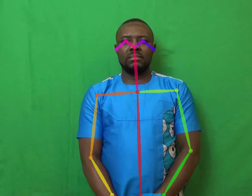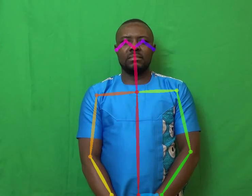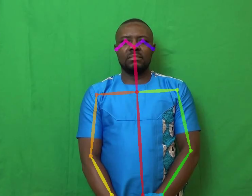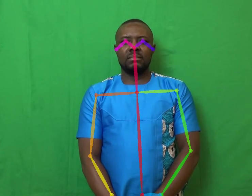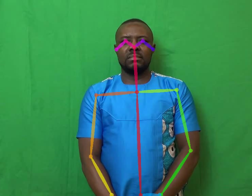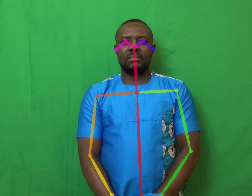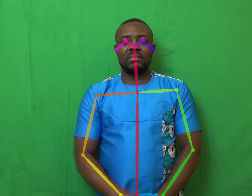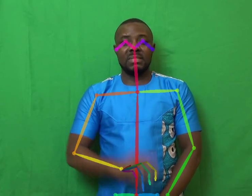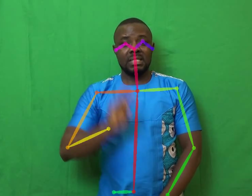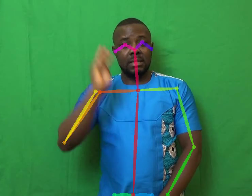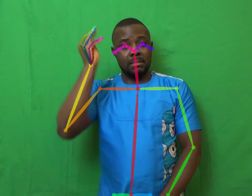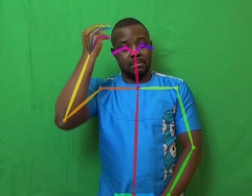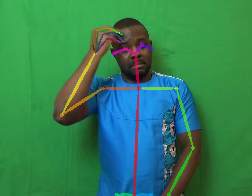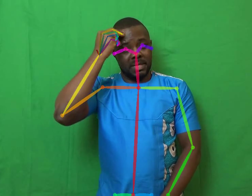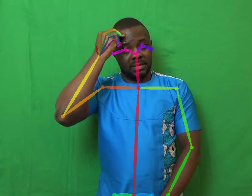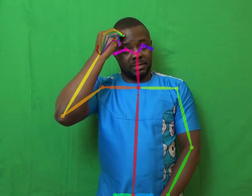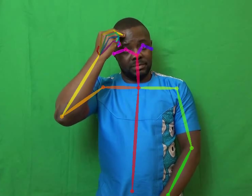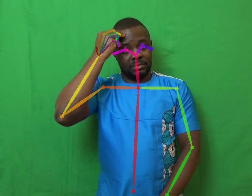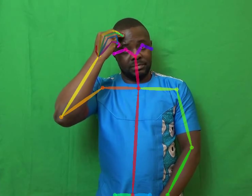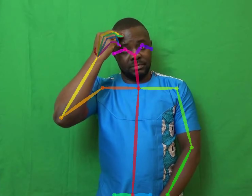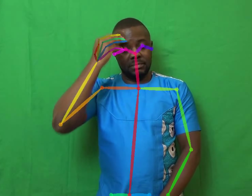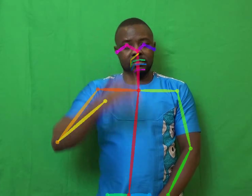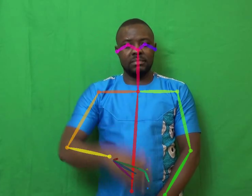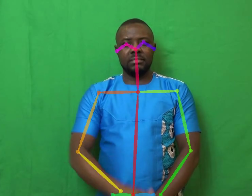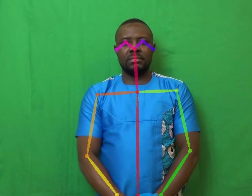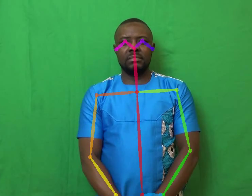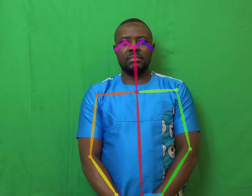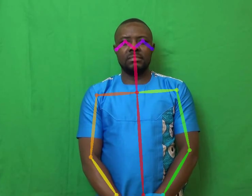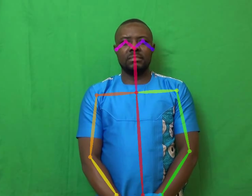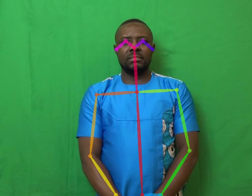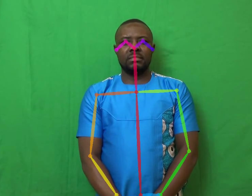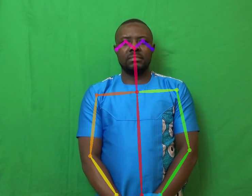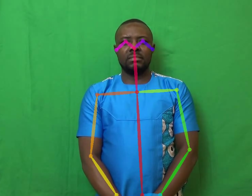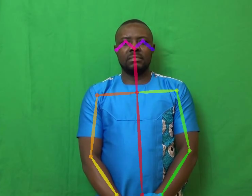minister